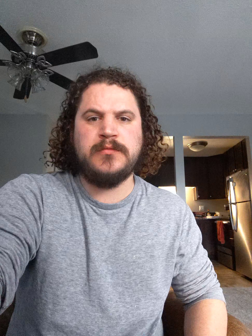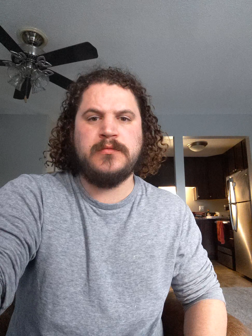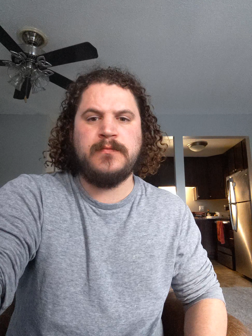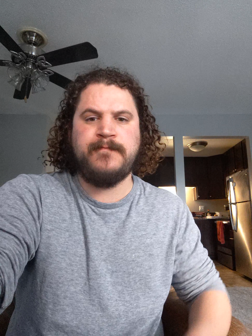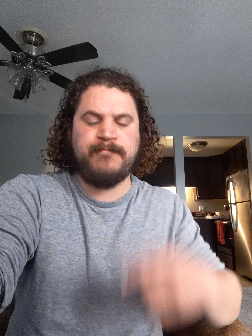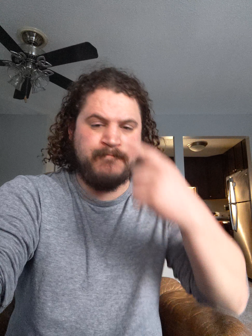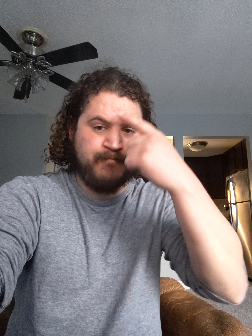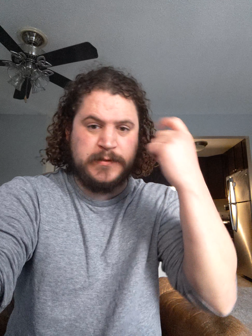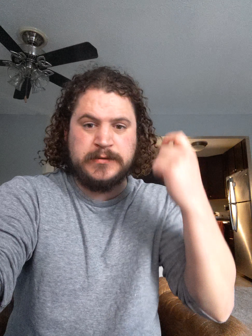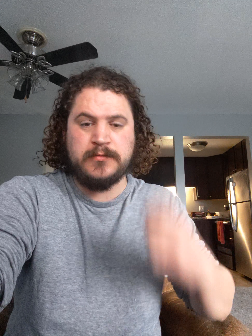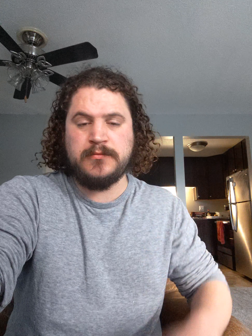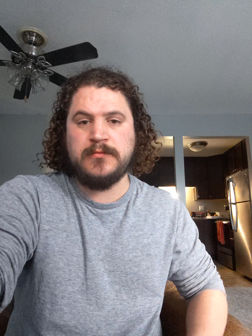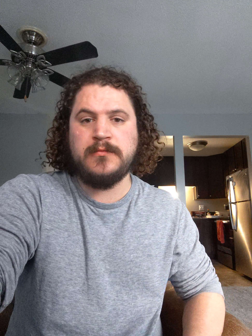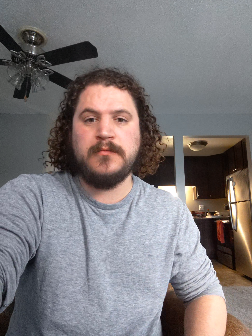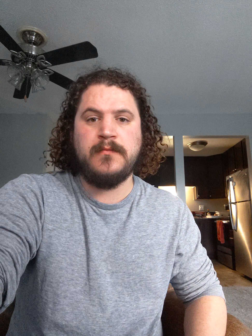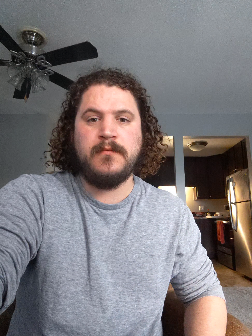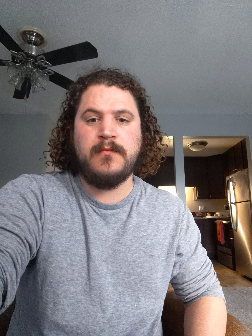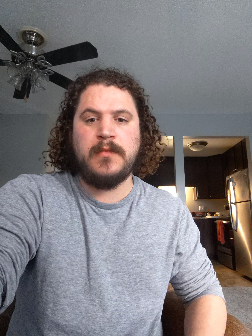because